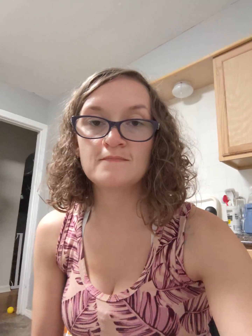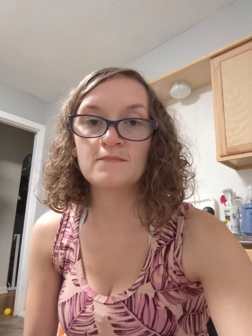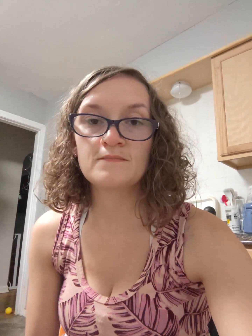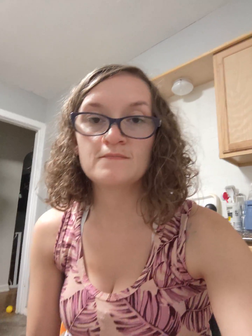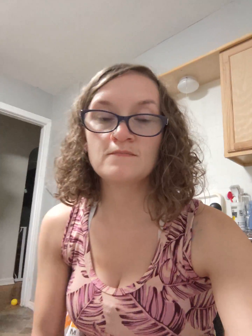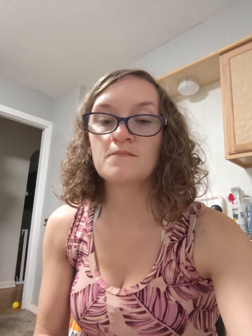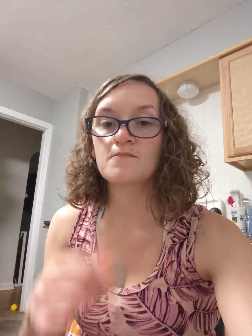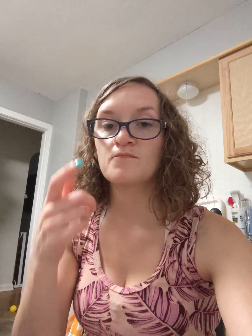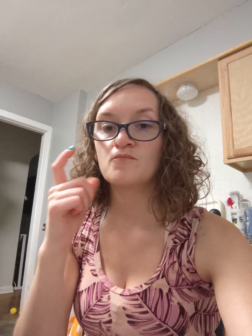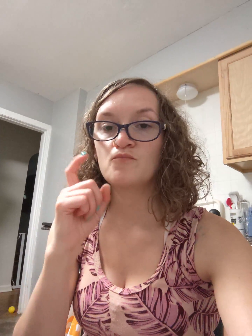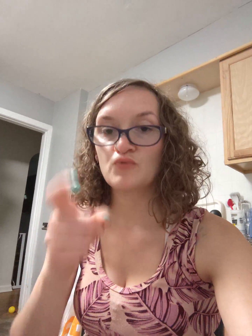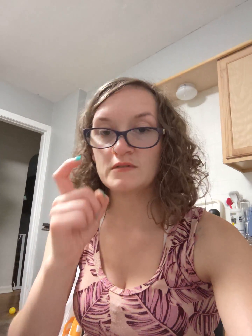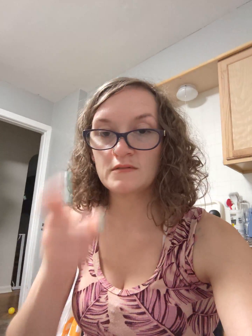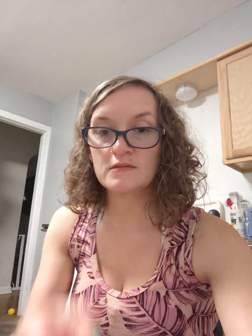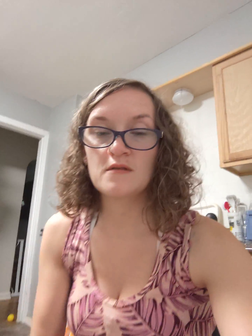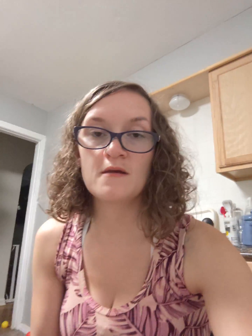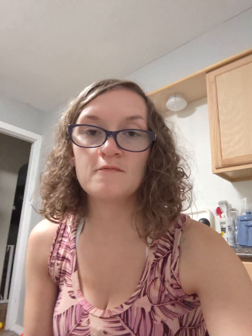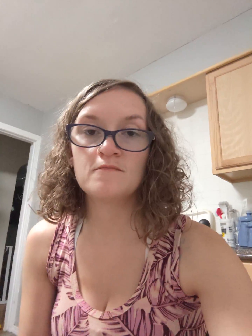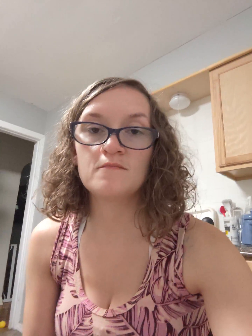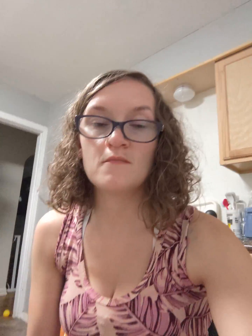present